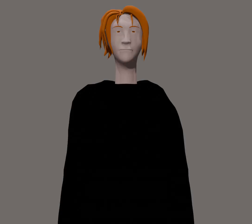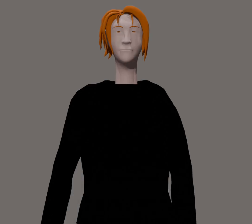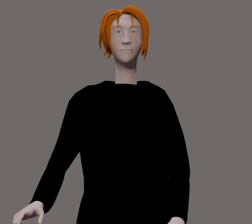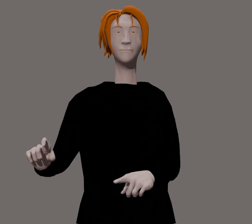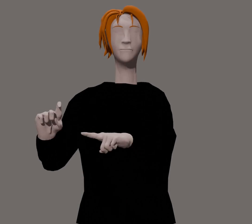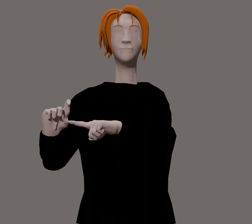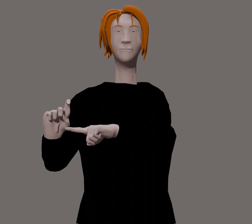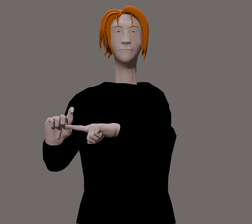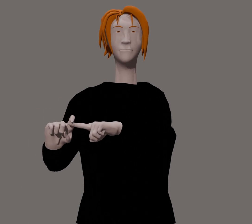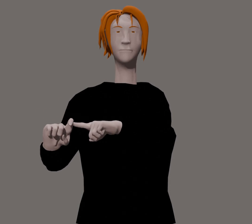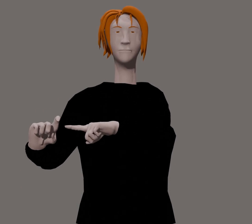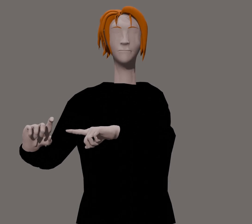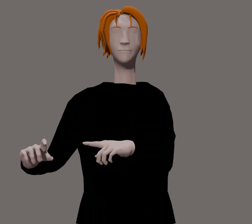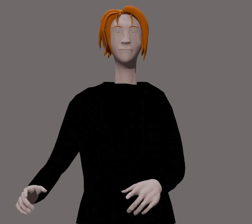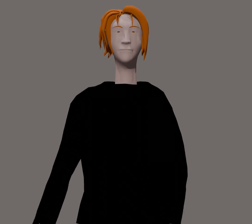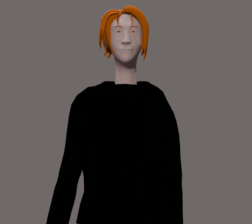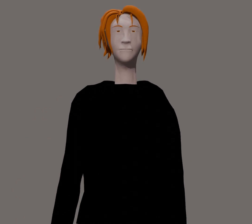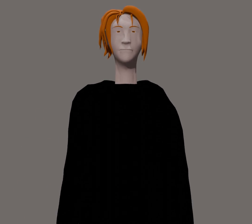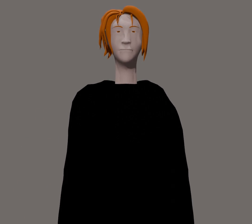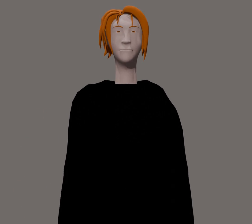Clasp Device